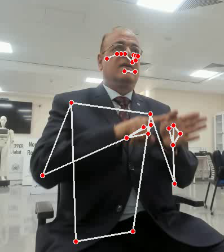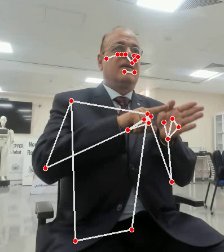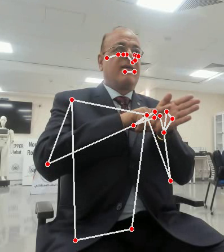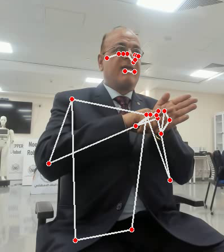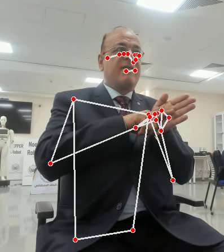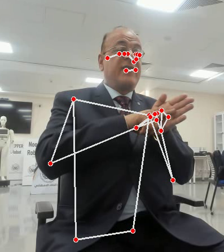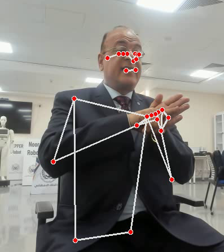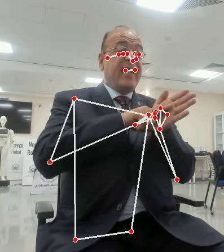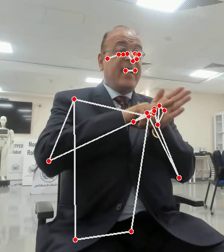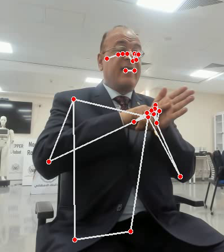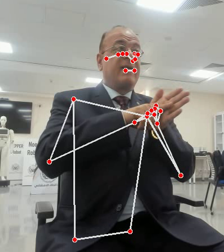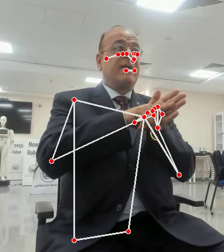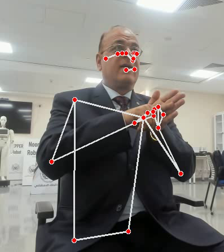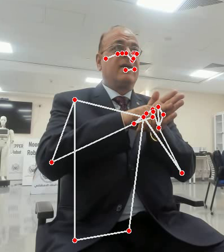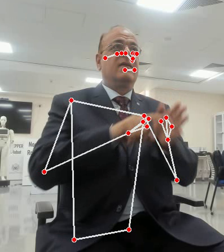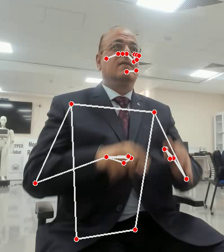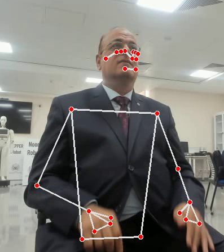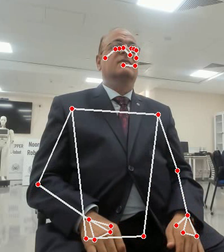fatan